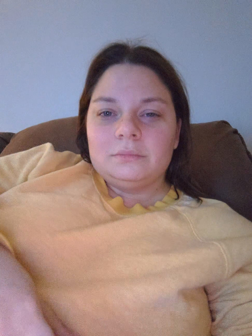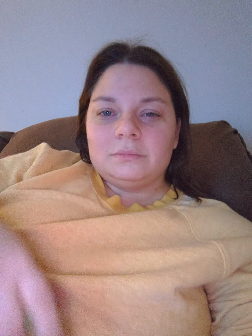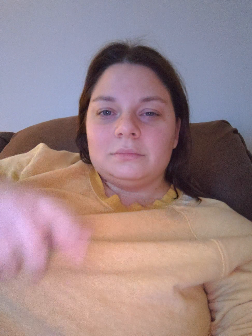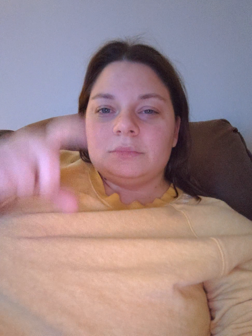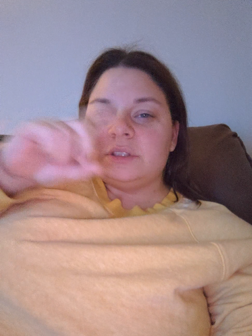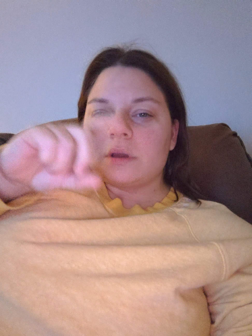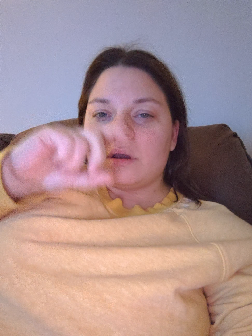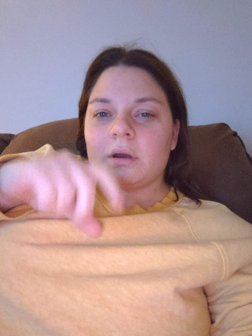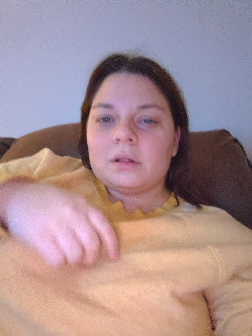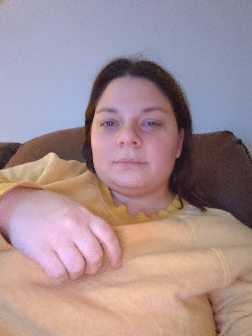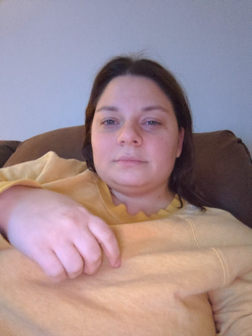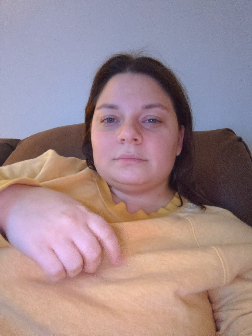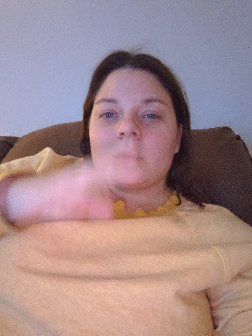doll